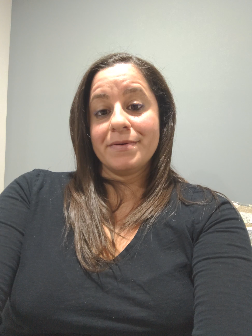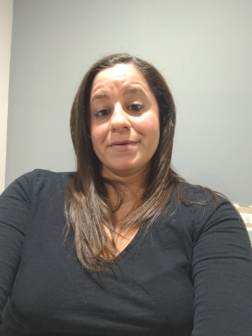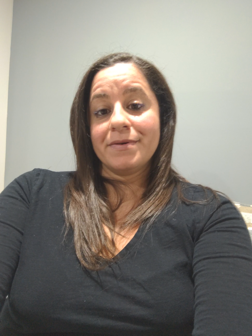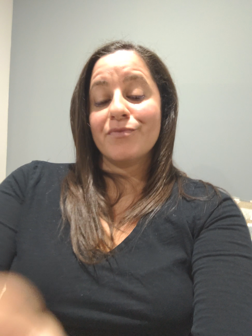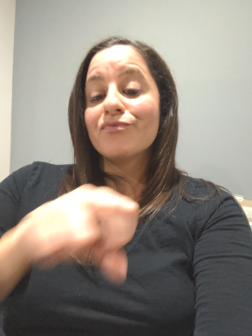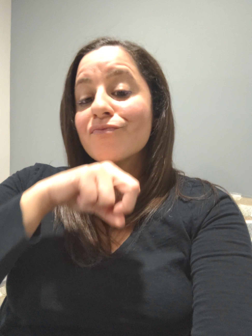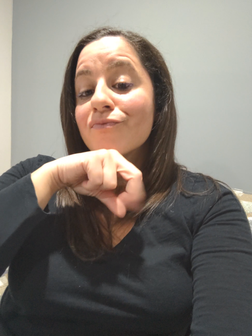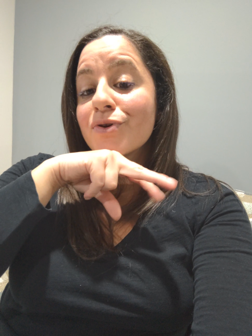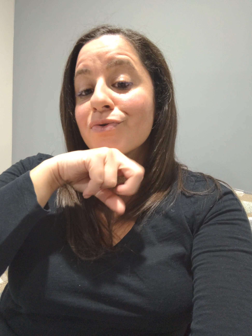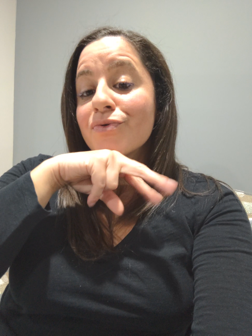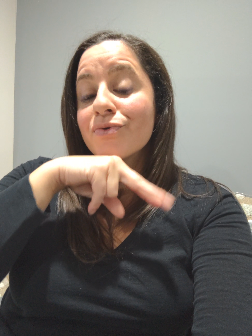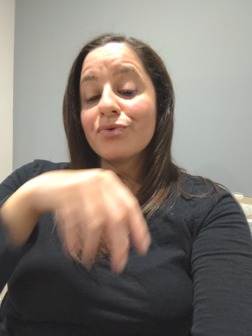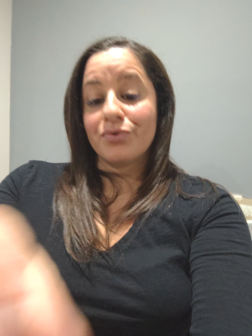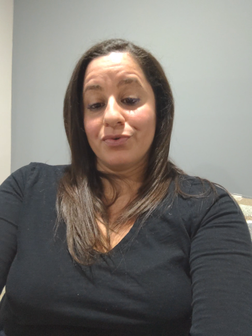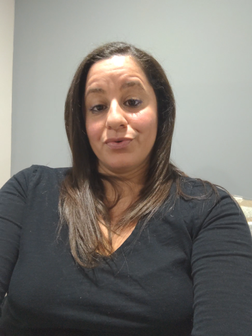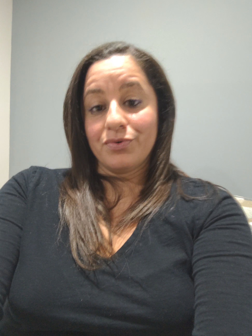frog